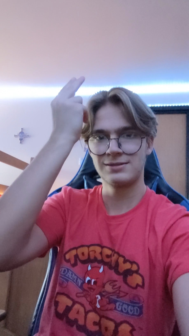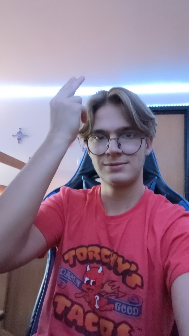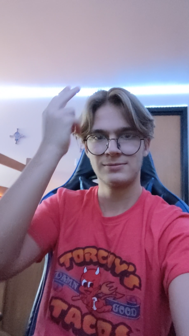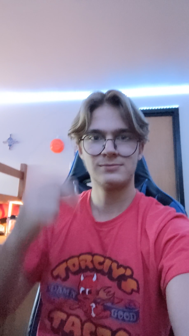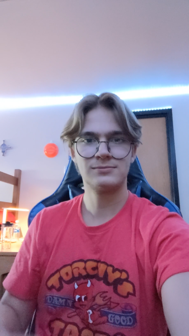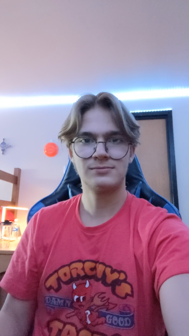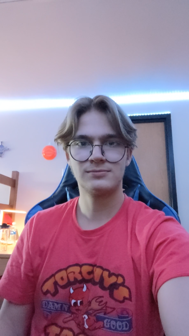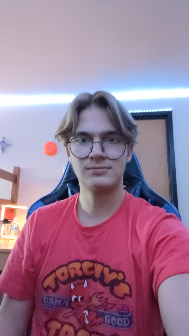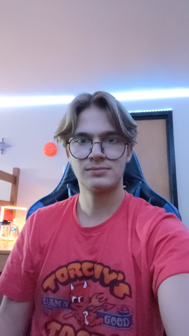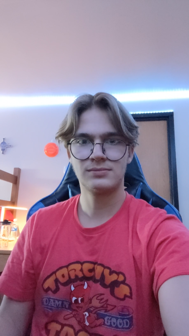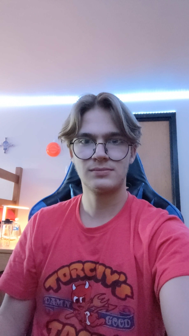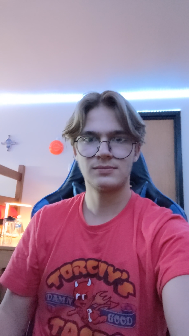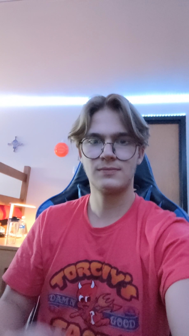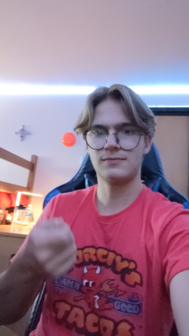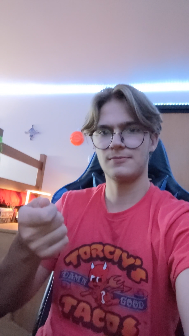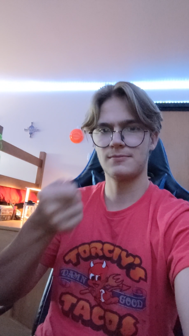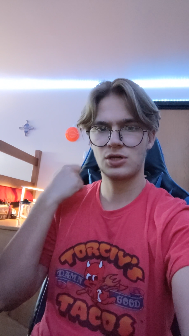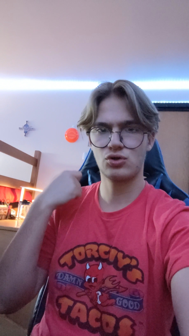pull